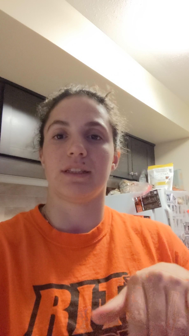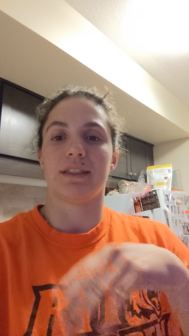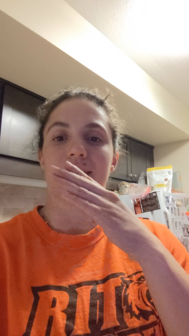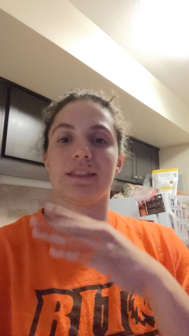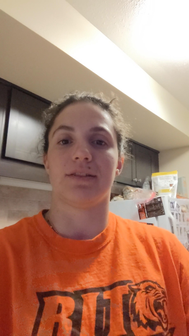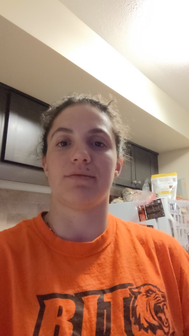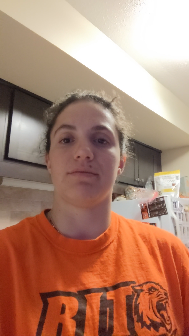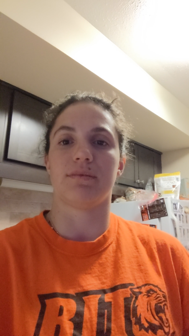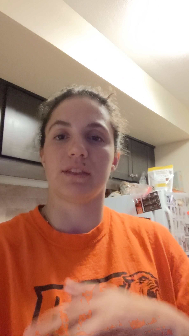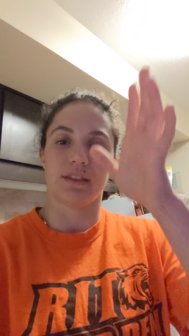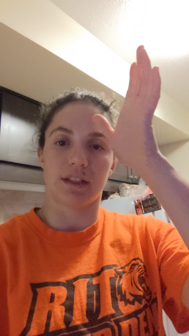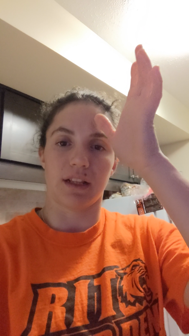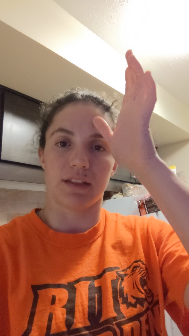daddy